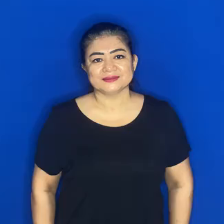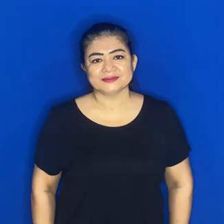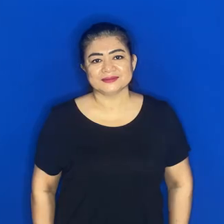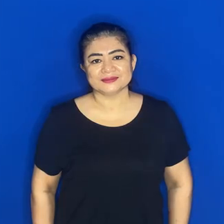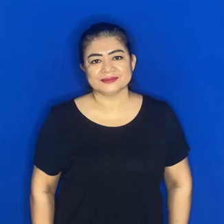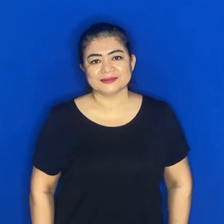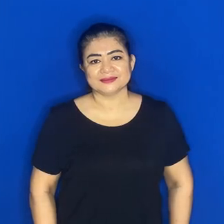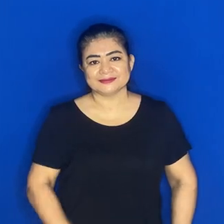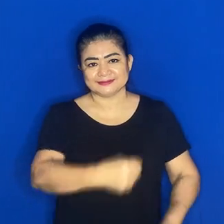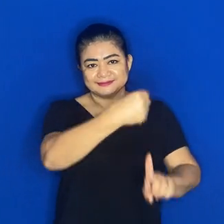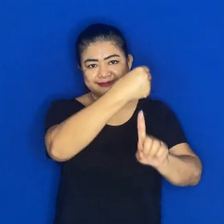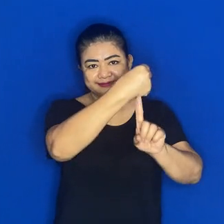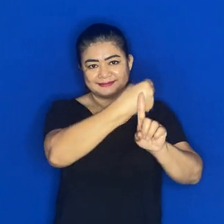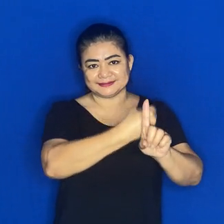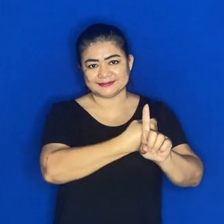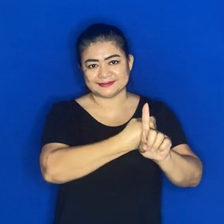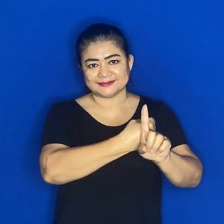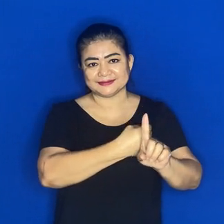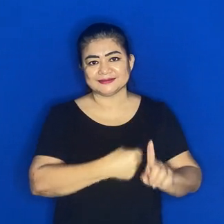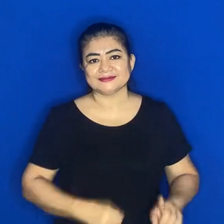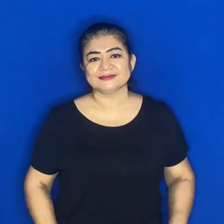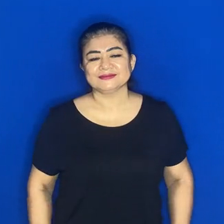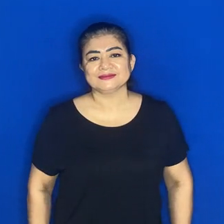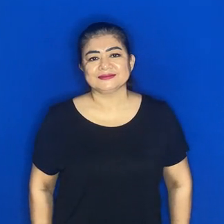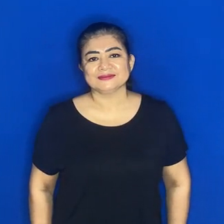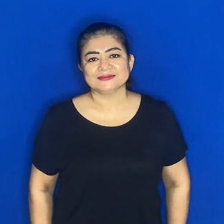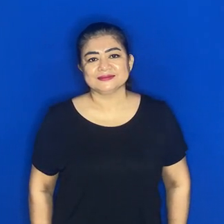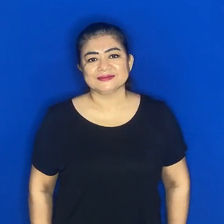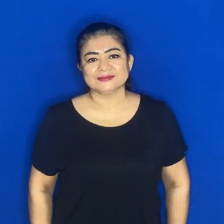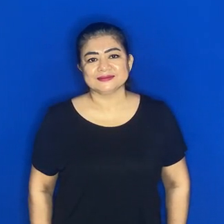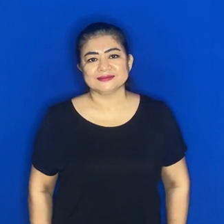september